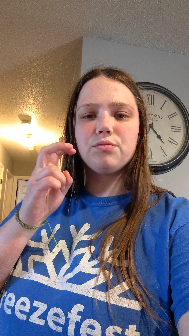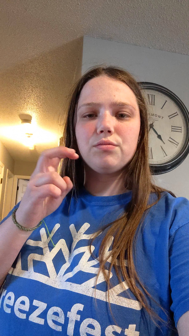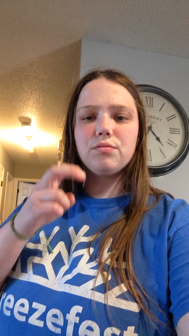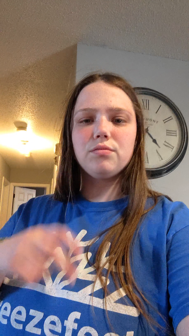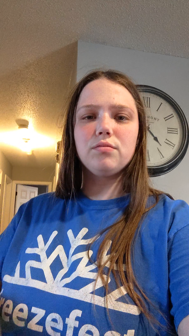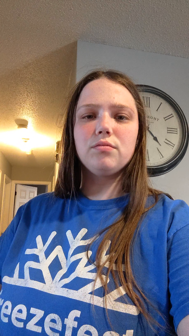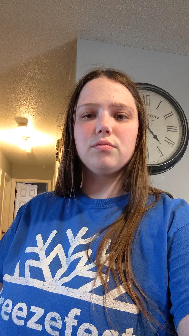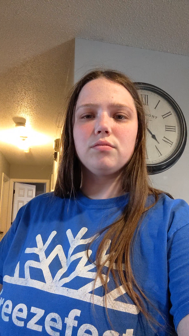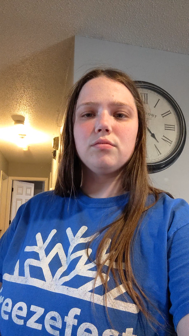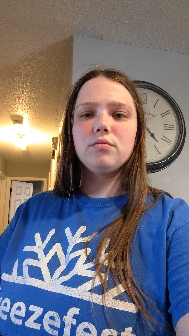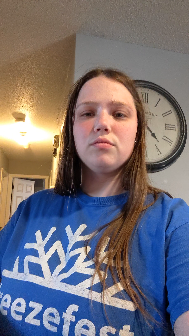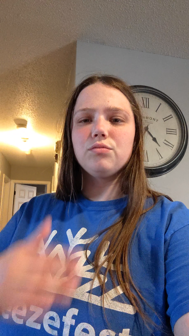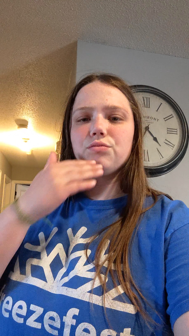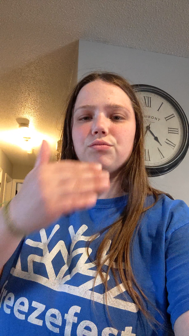good